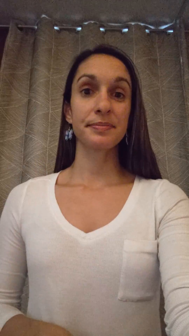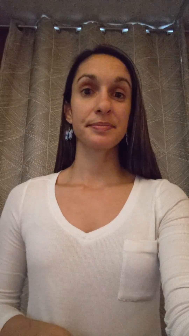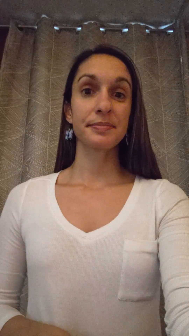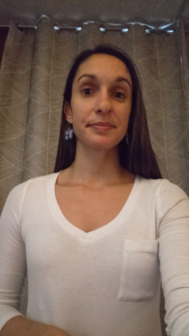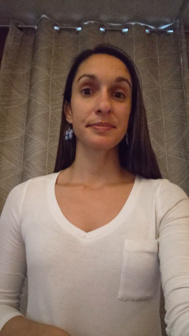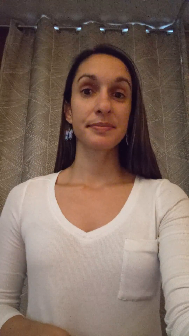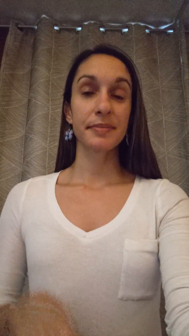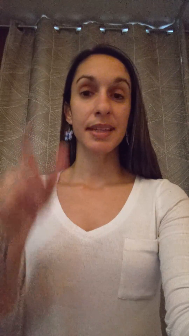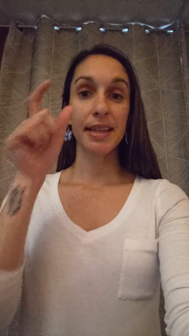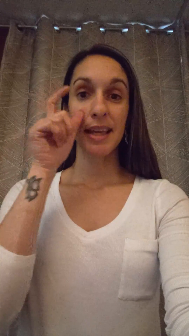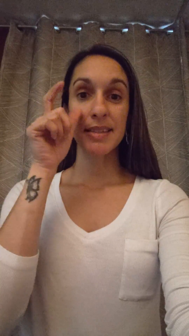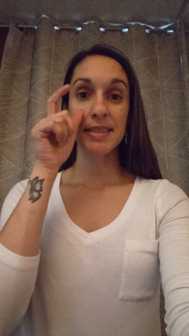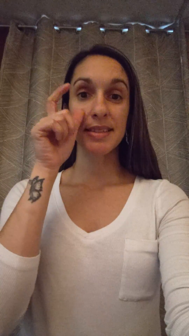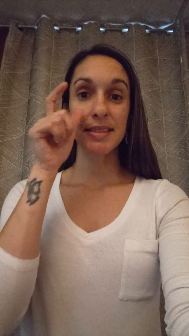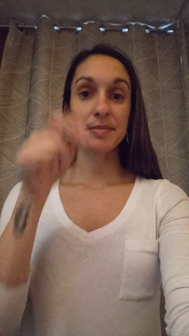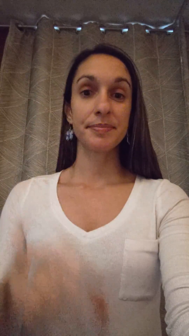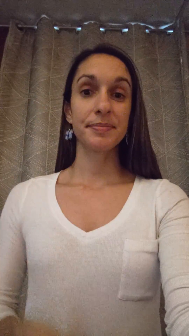glasses